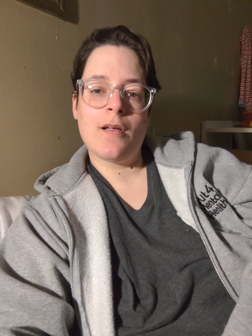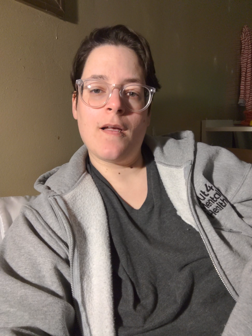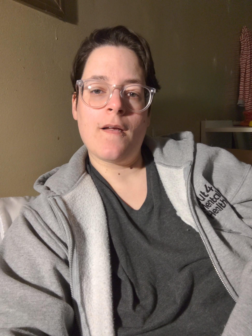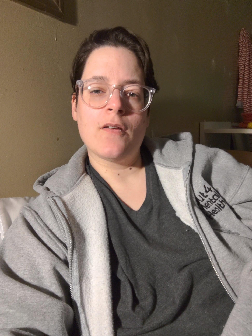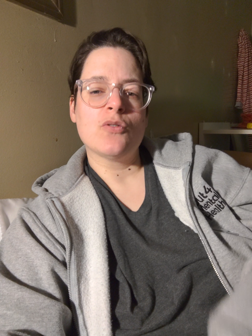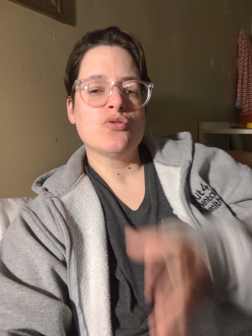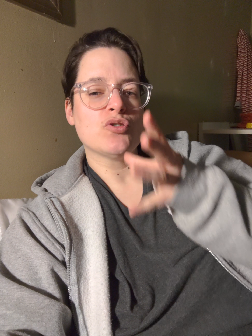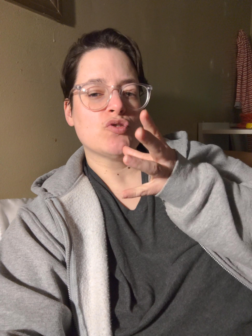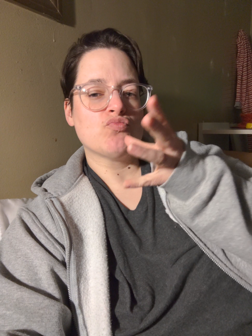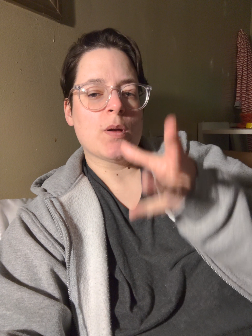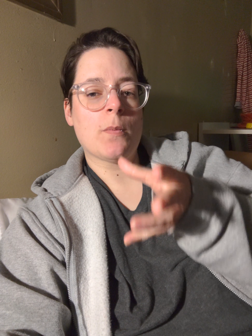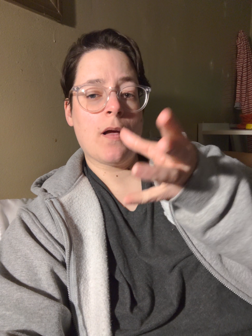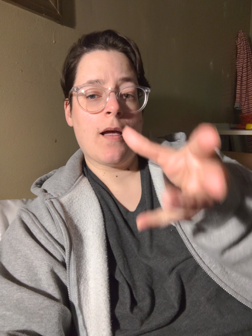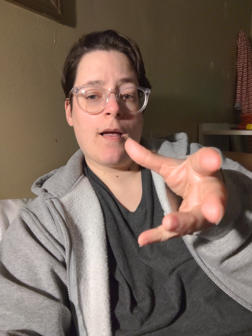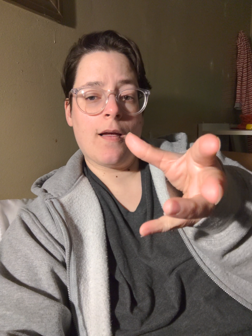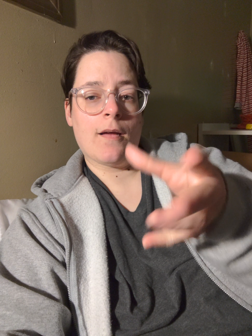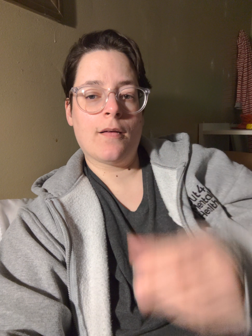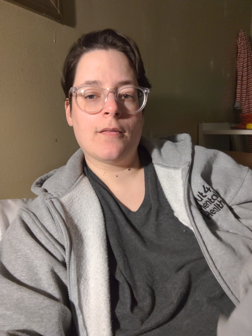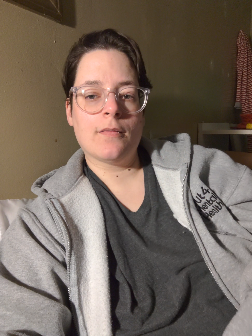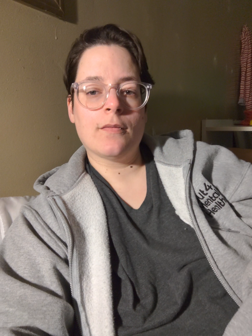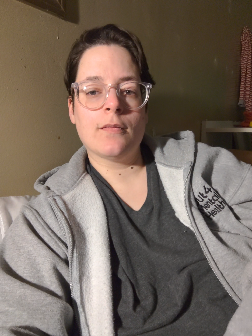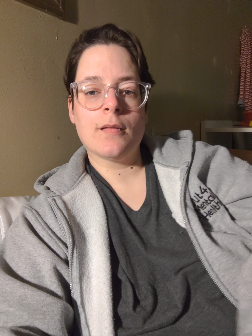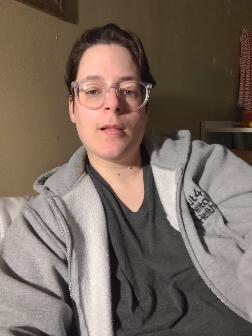grandma